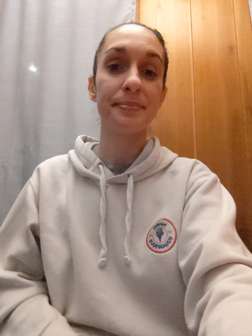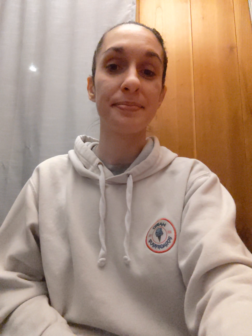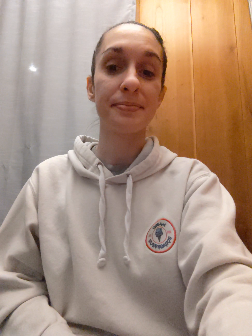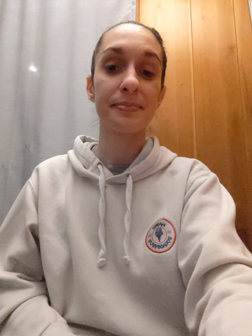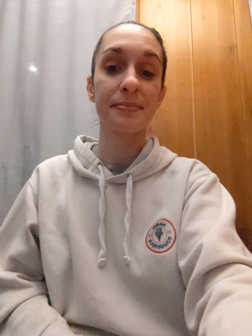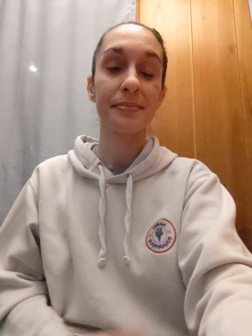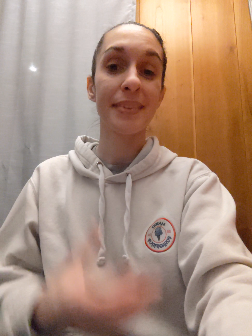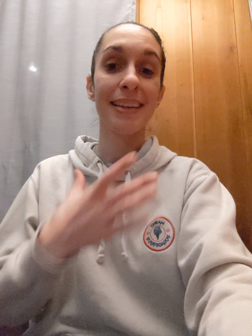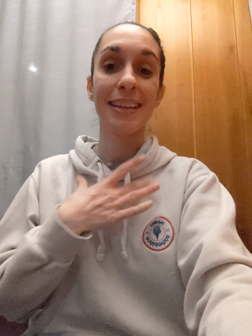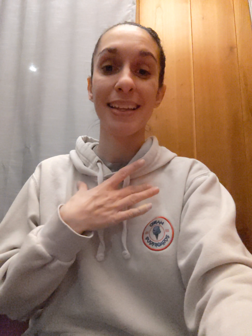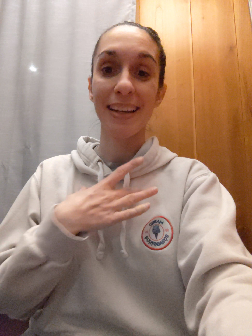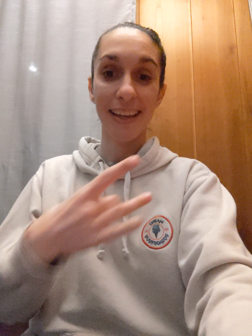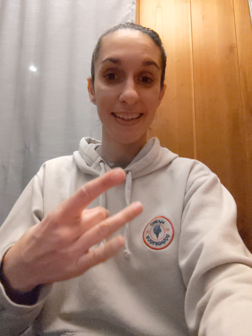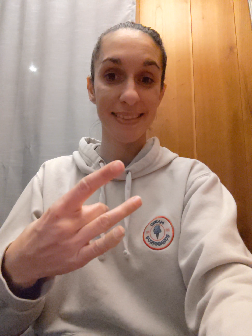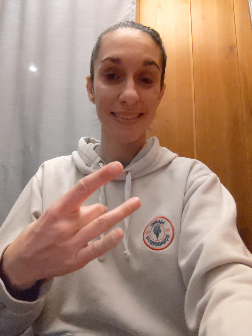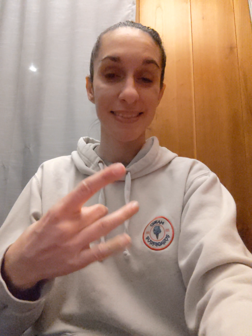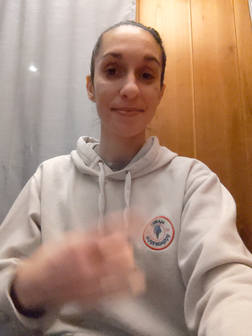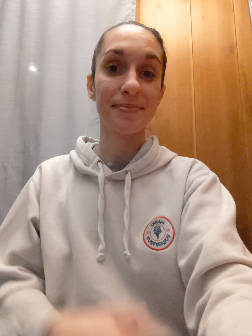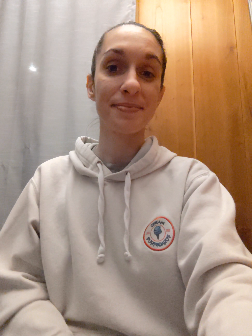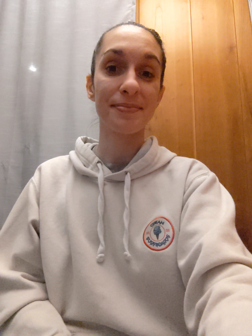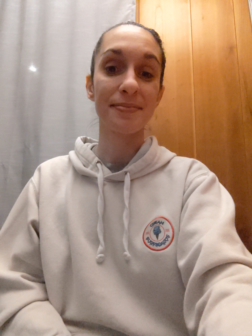like